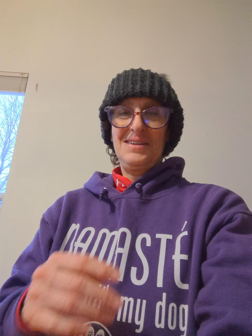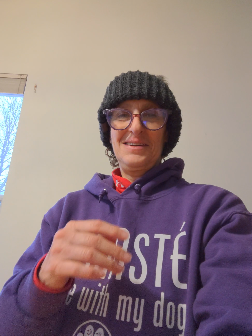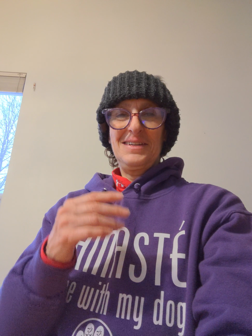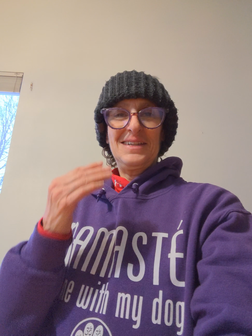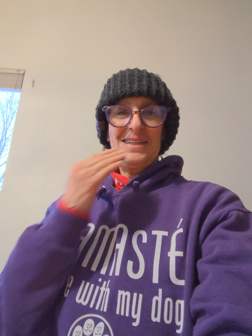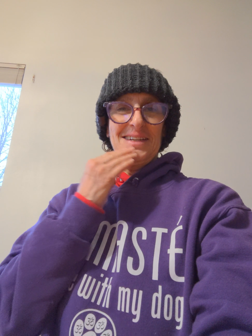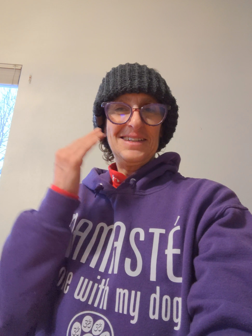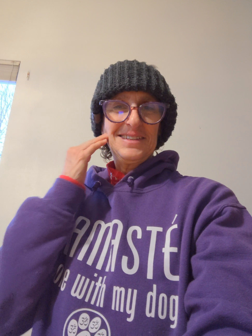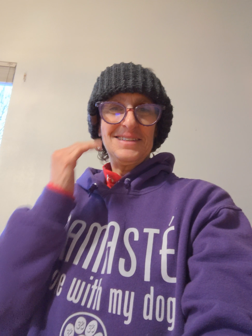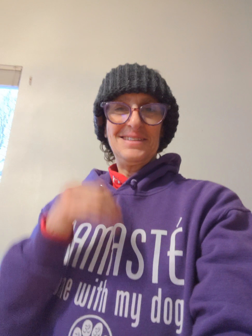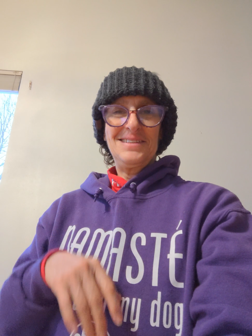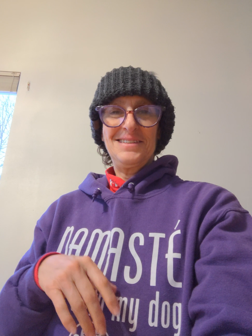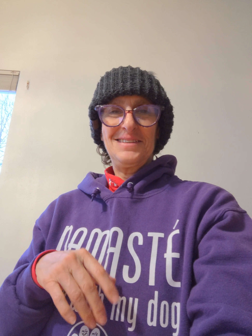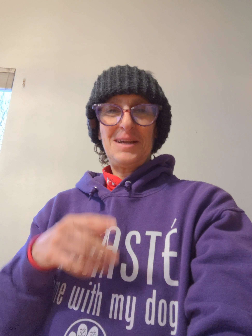kiss